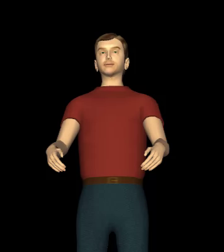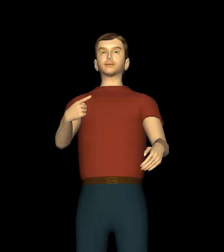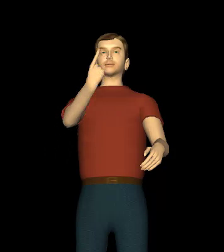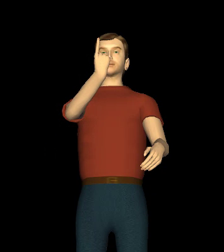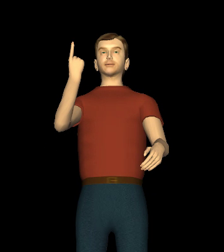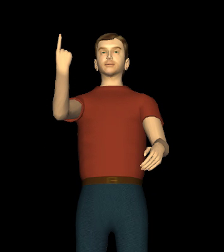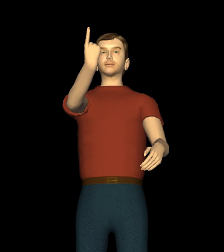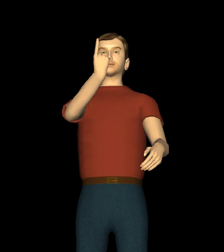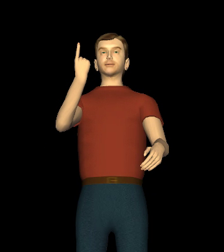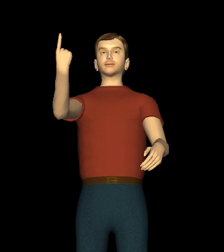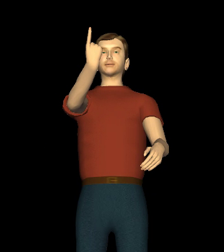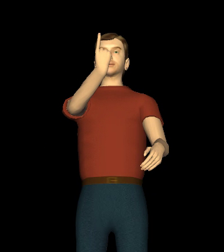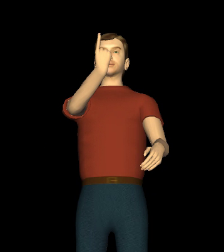دائما